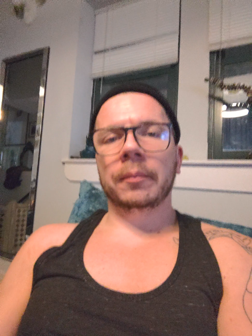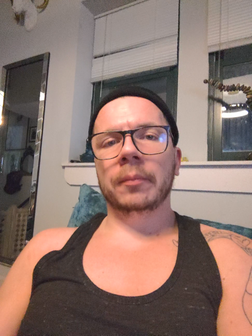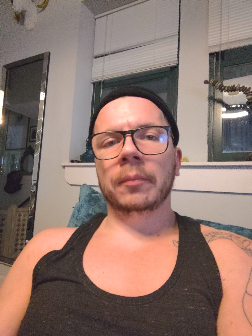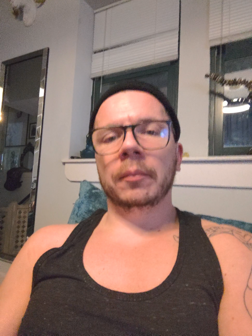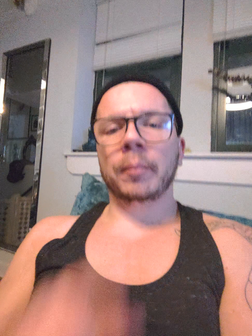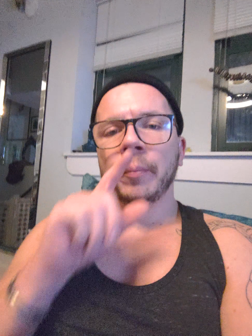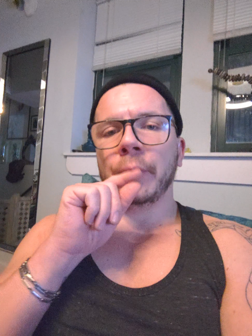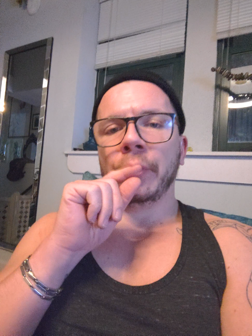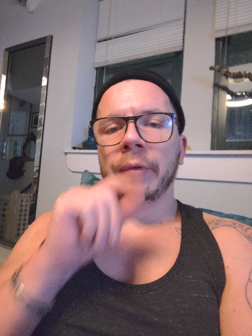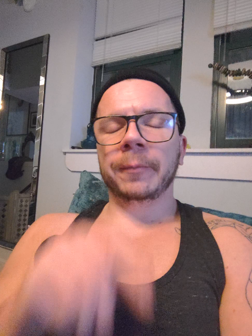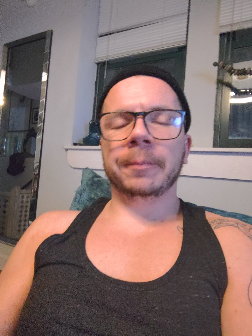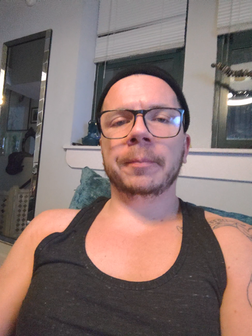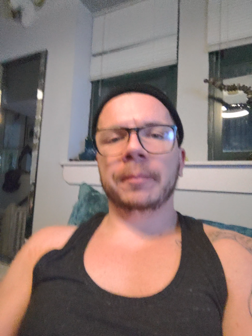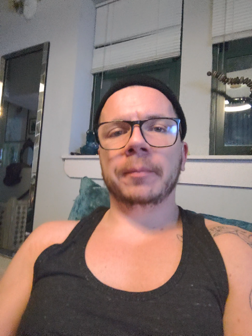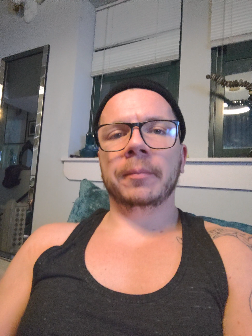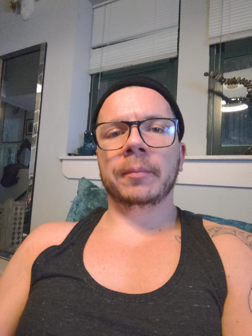bird